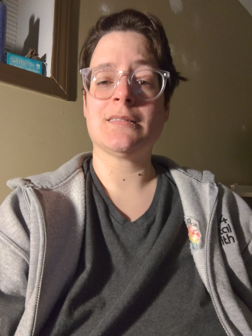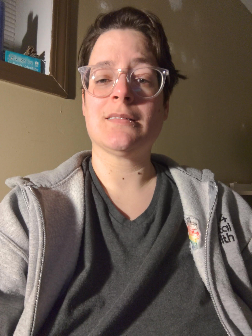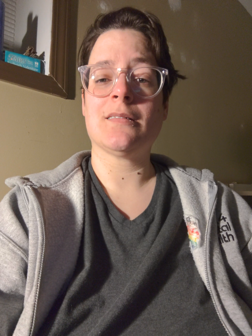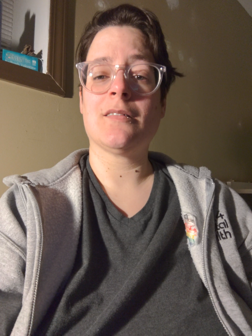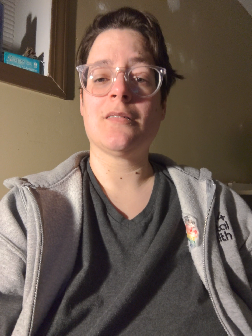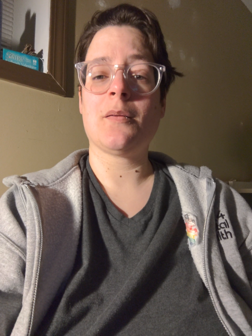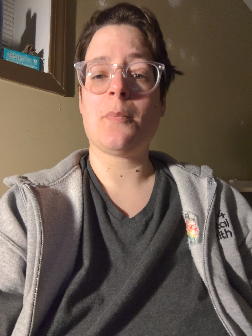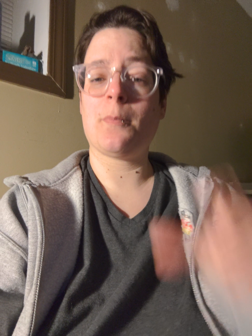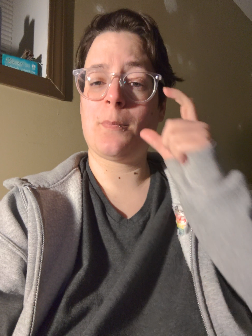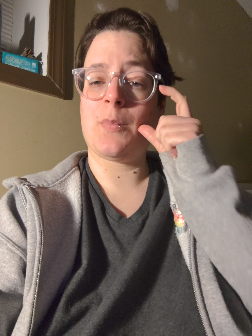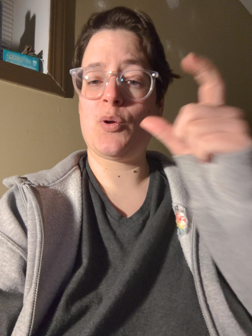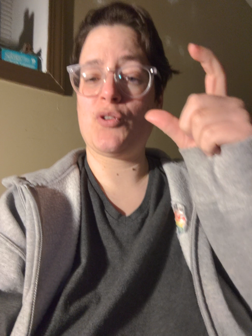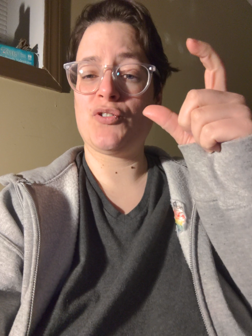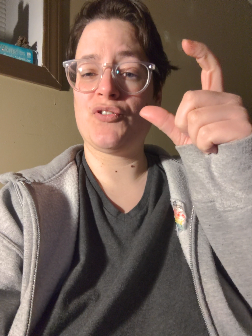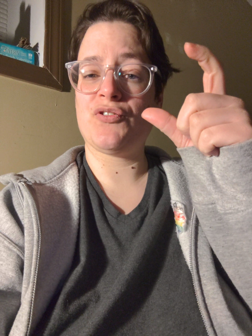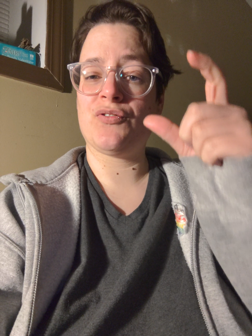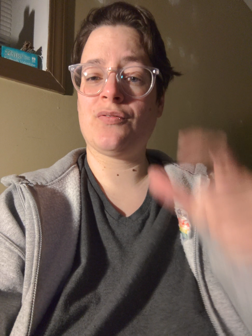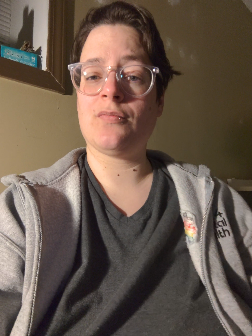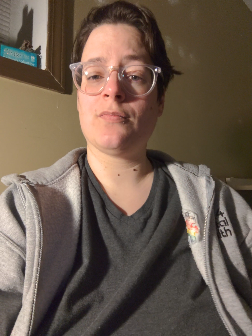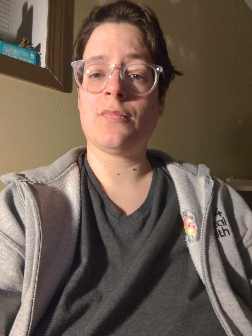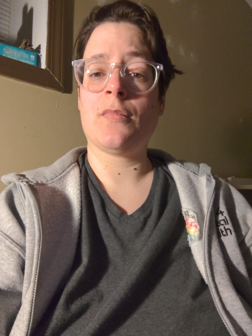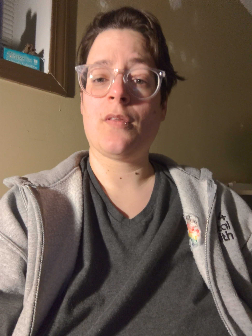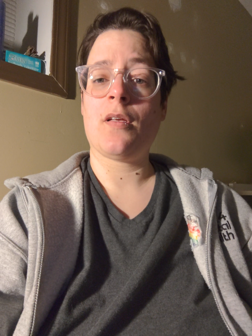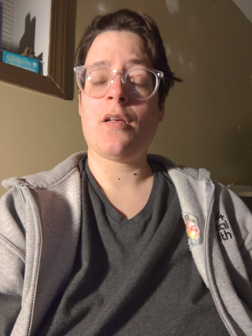moon